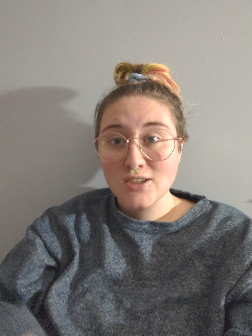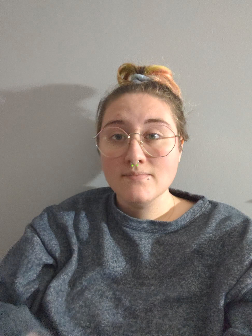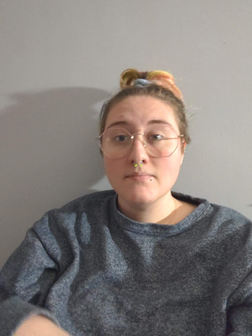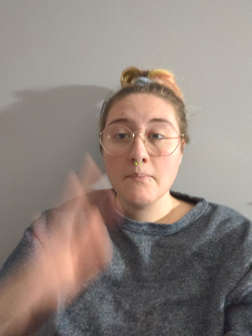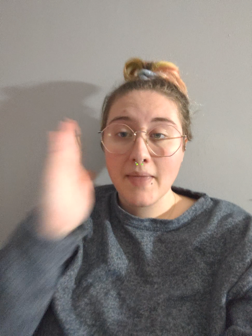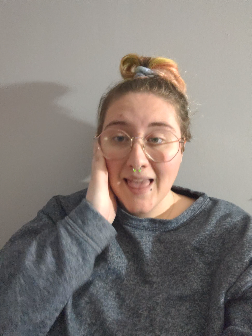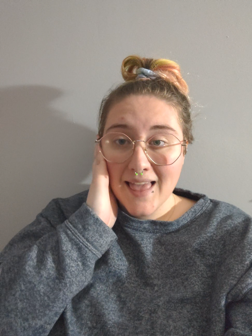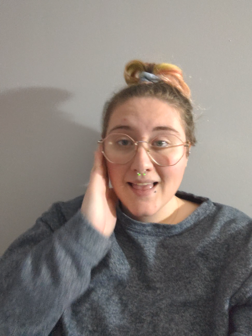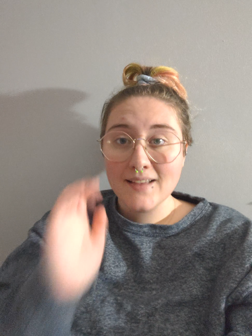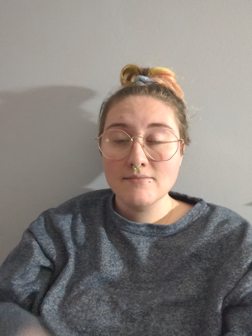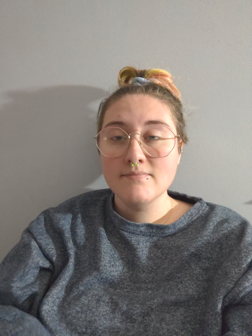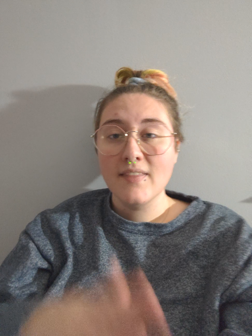bed